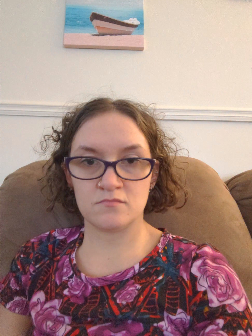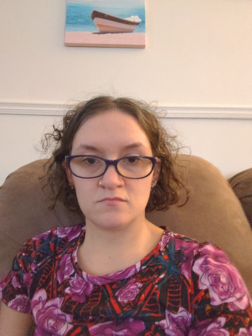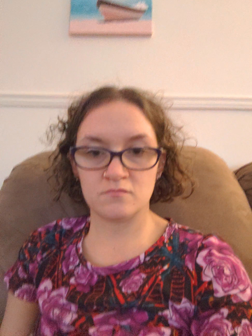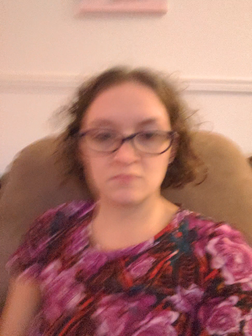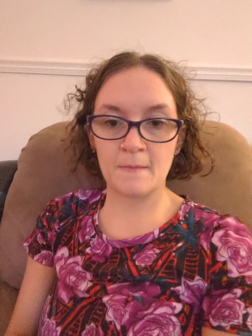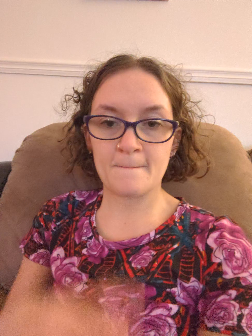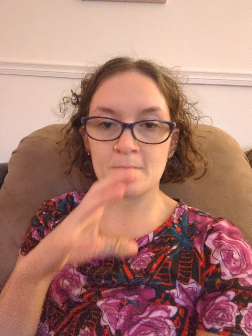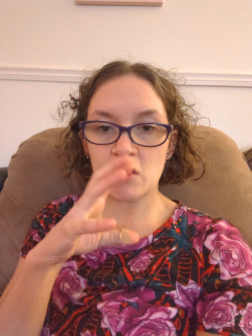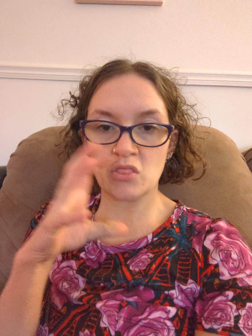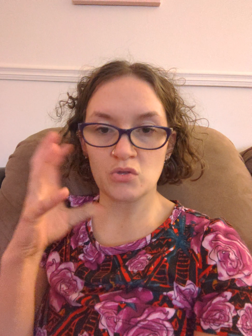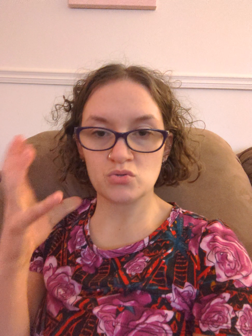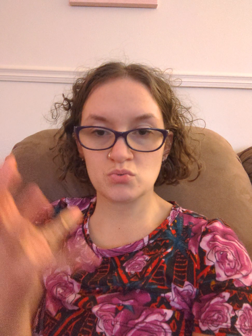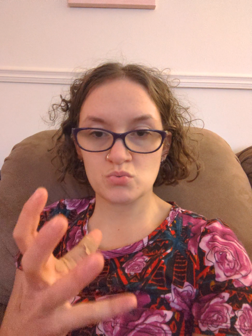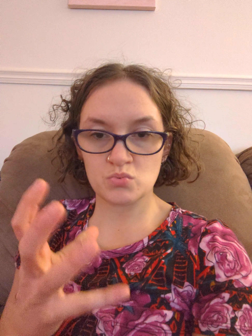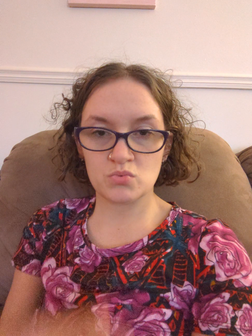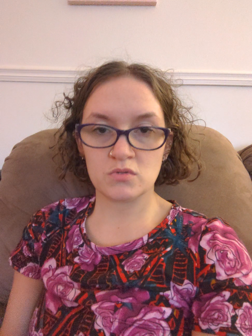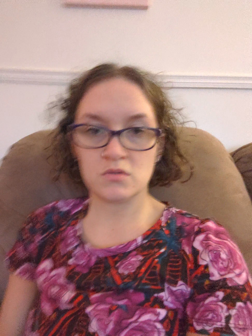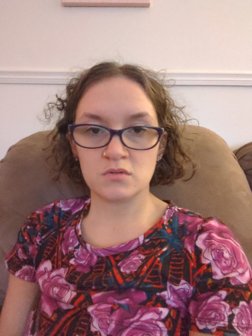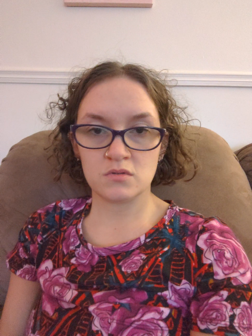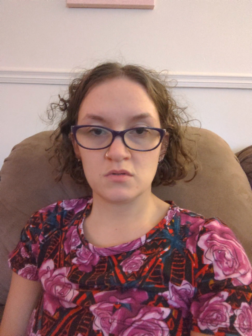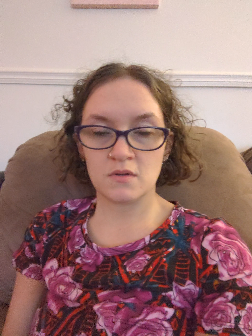balloon